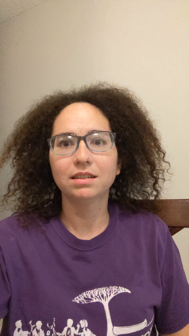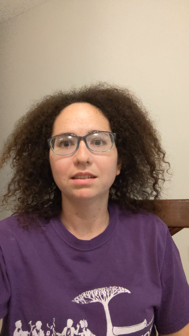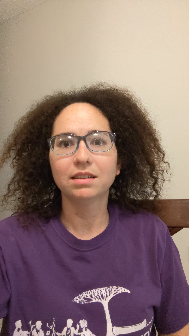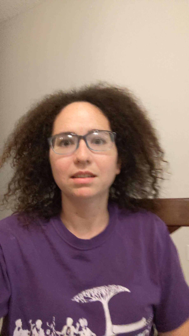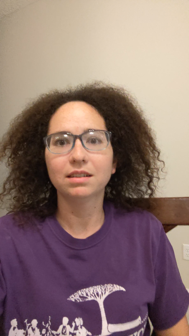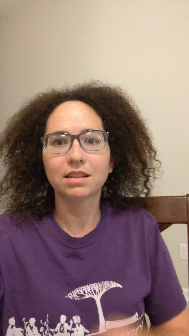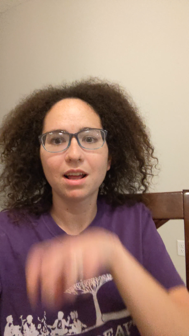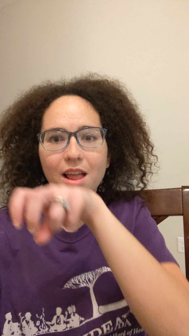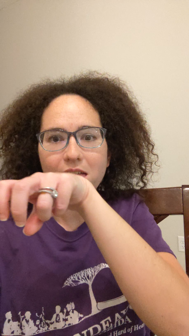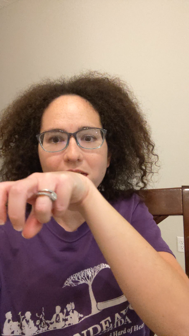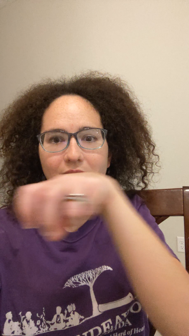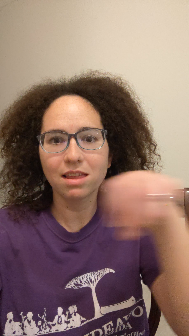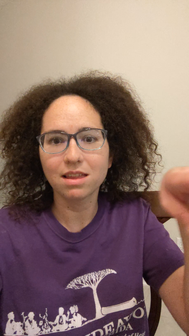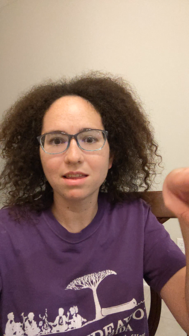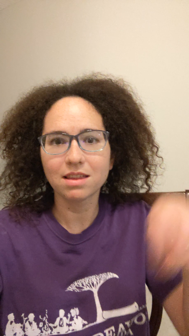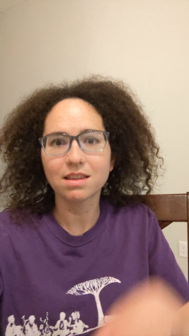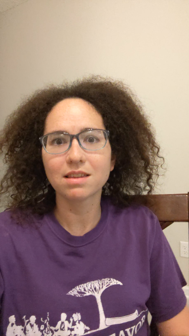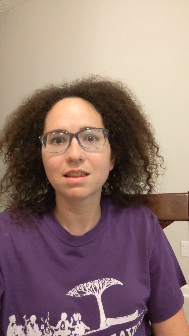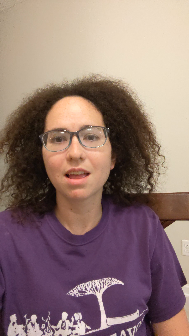porch